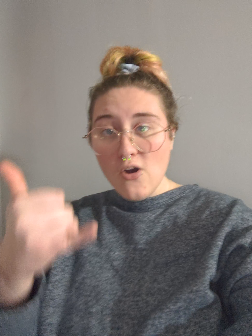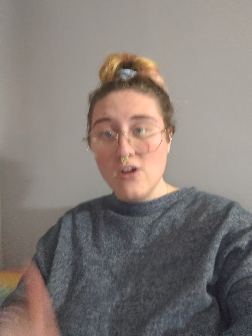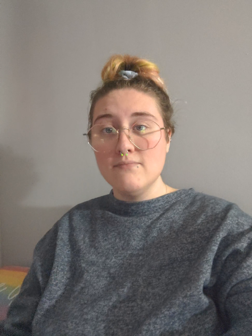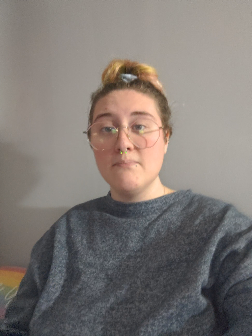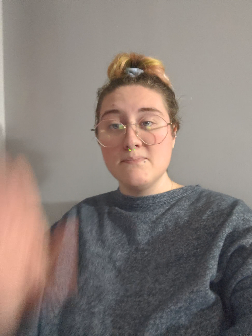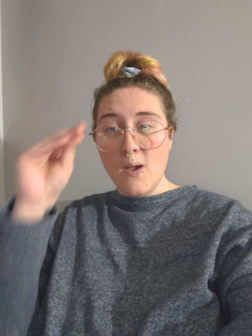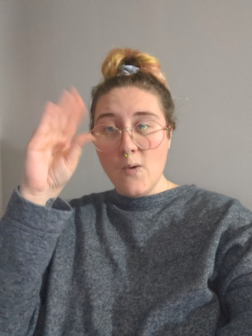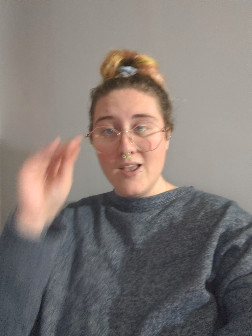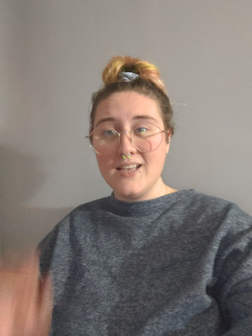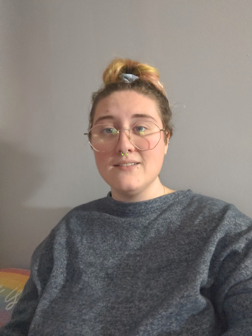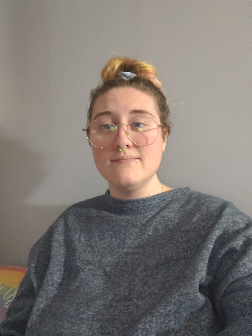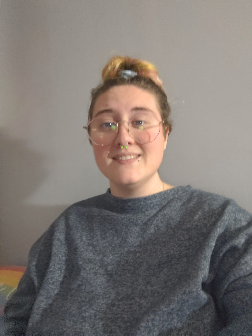boy